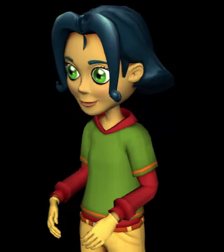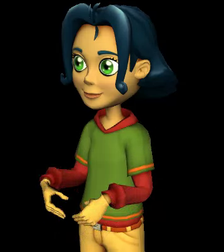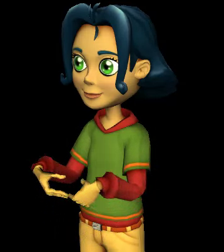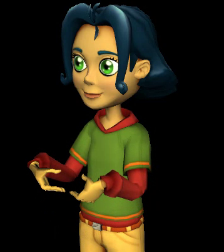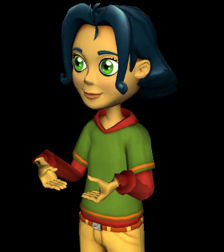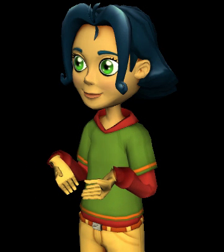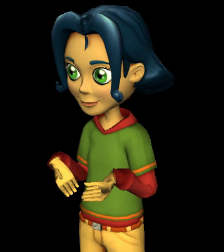طبق